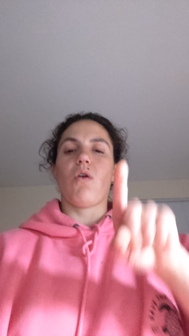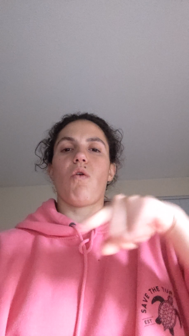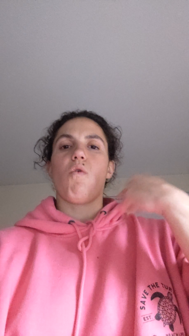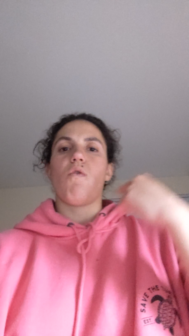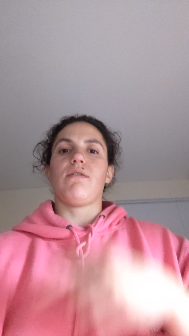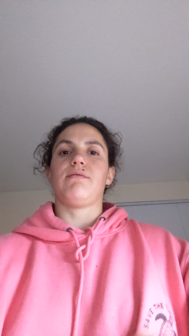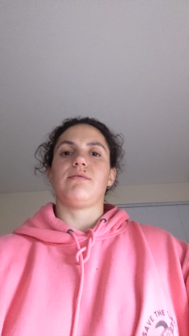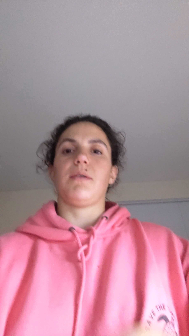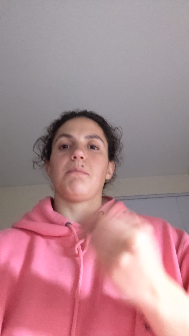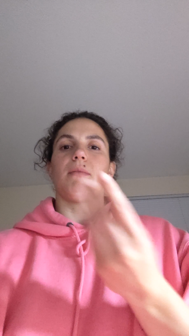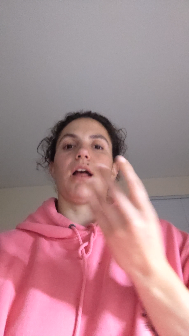plants